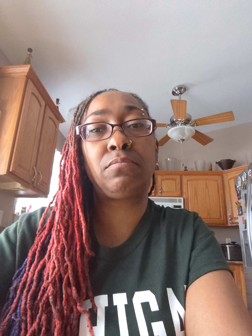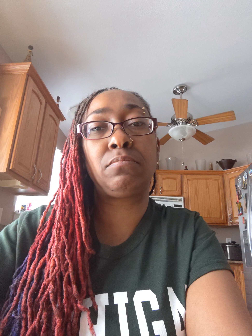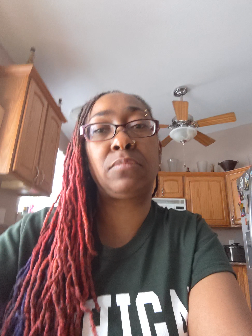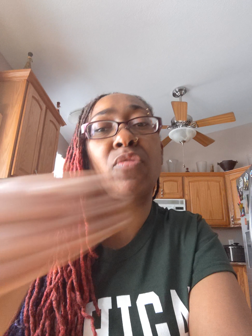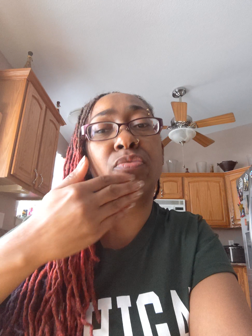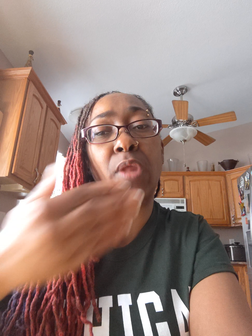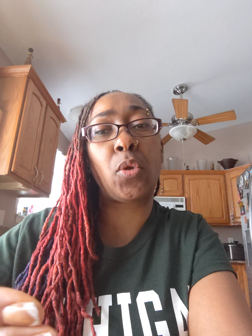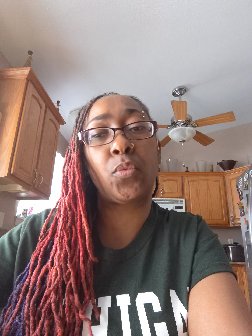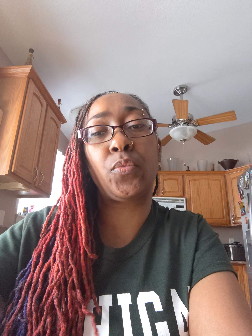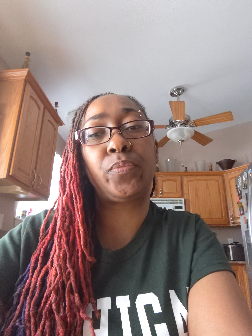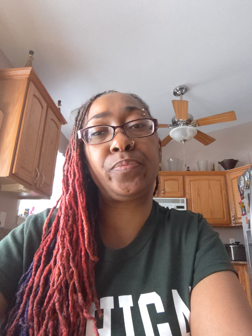thank you